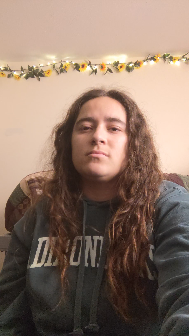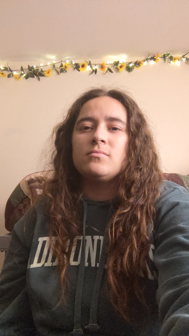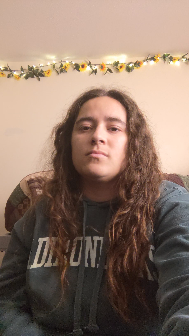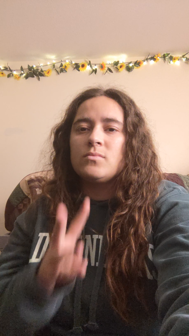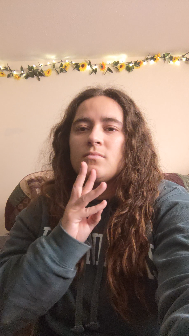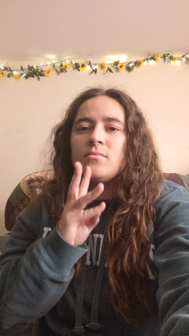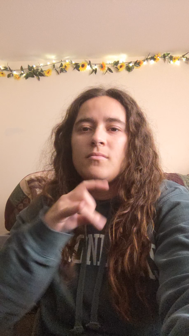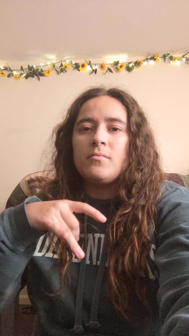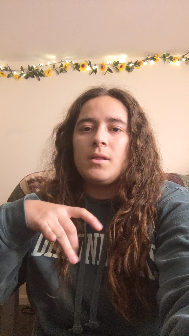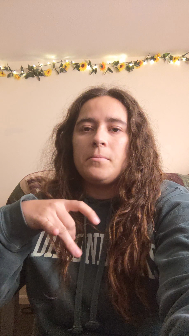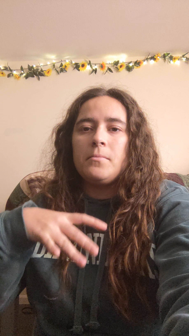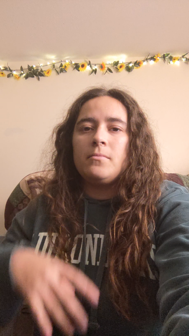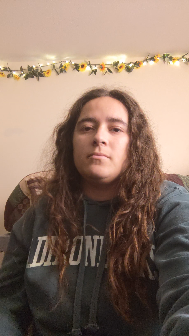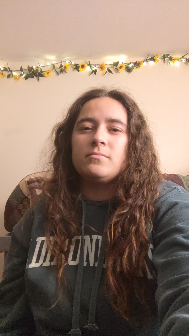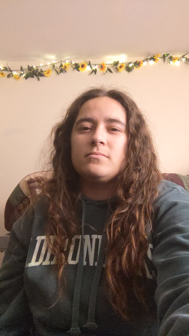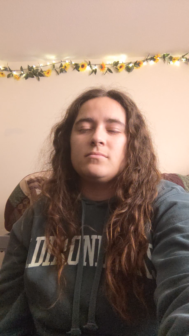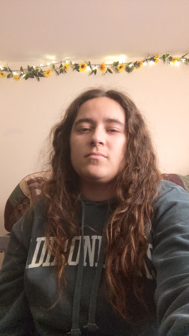melon